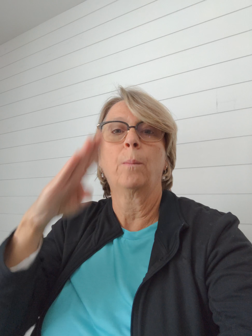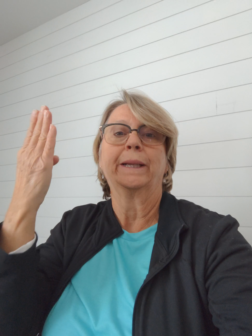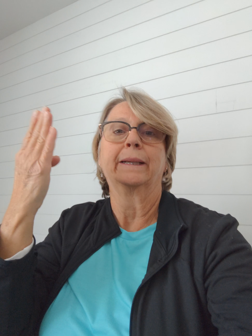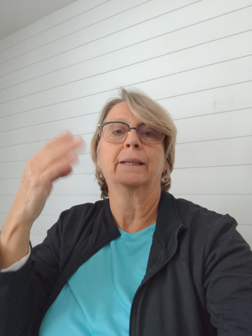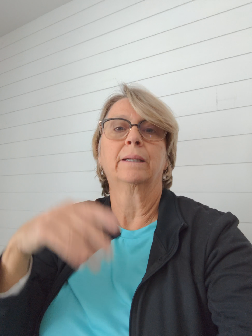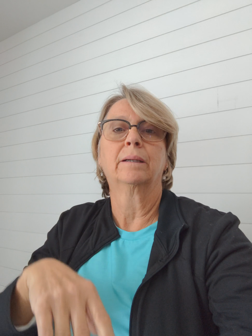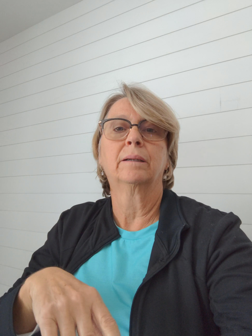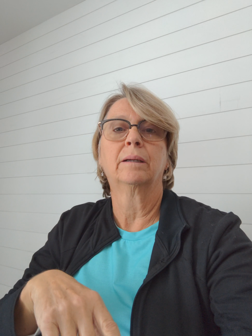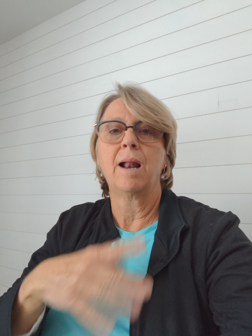open